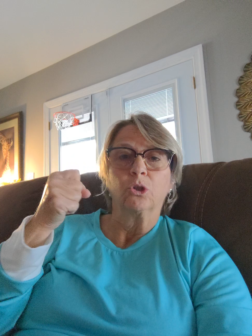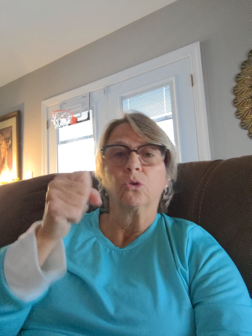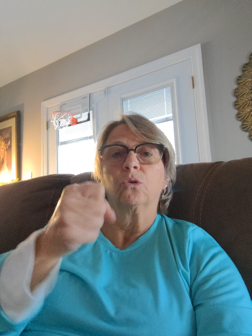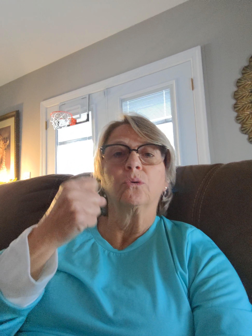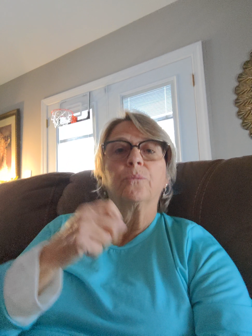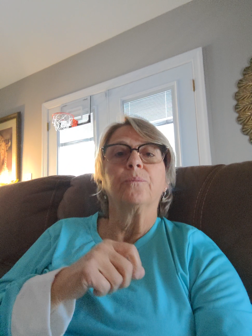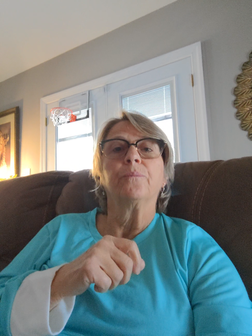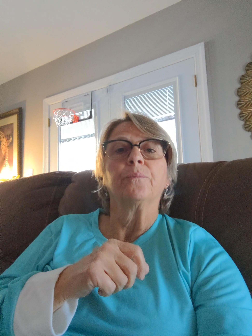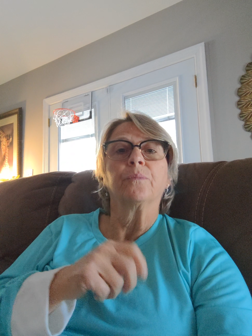refrigerator